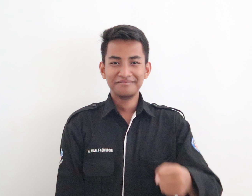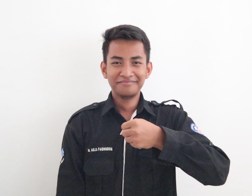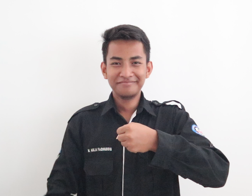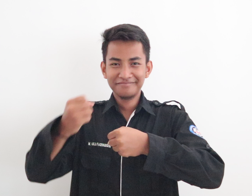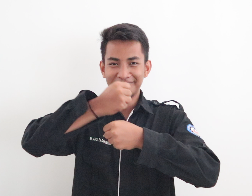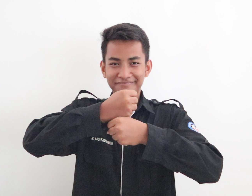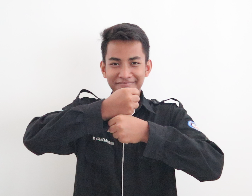G